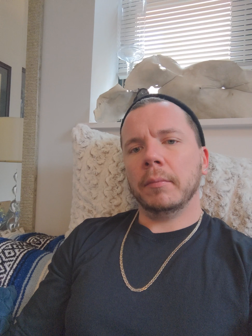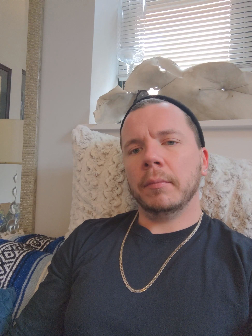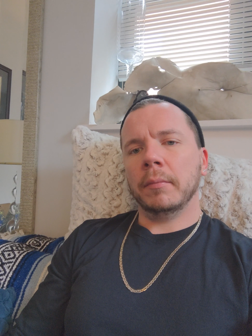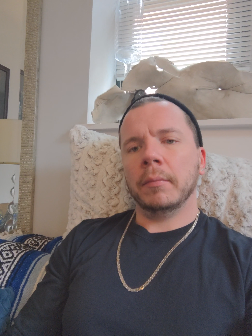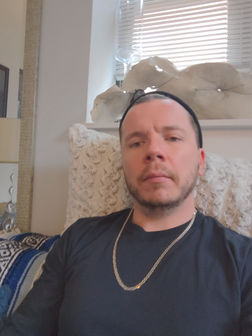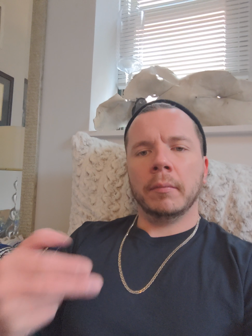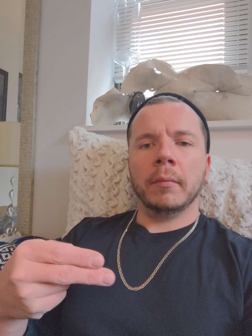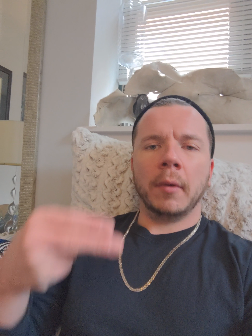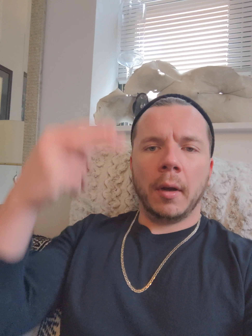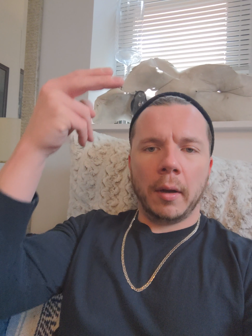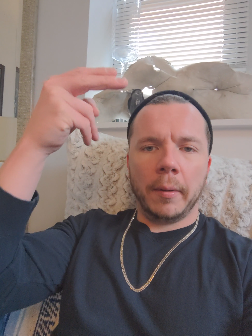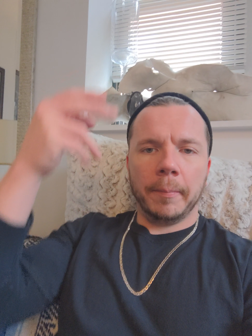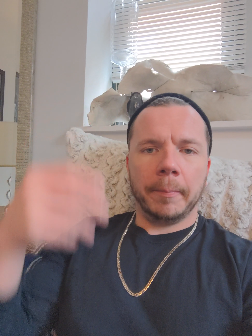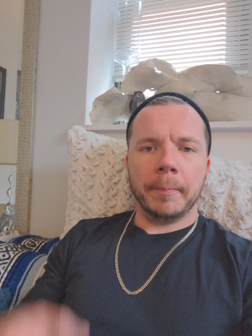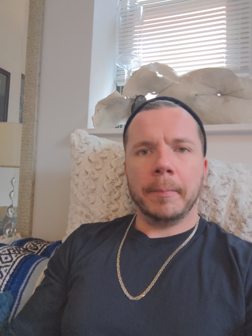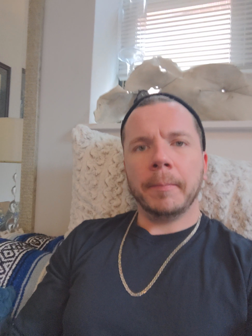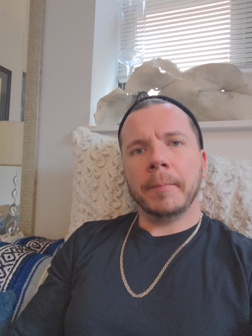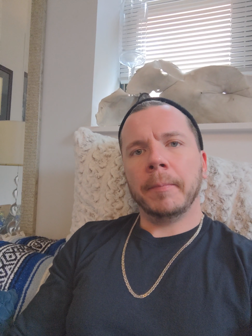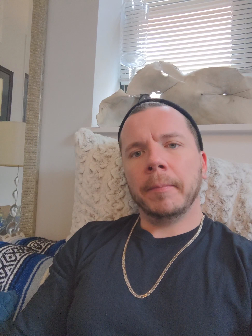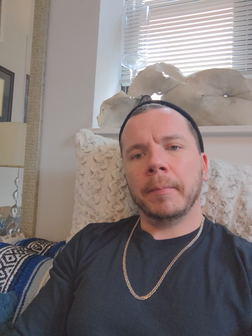high